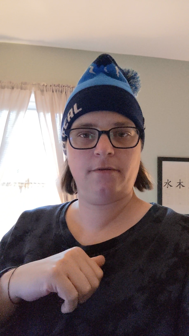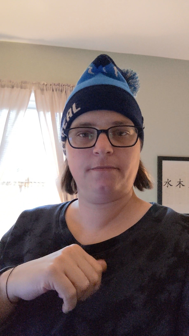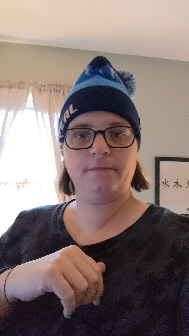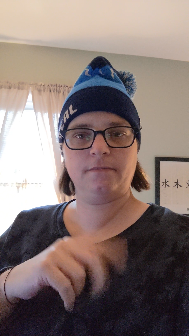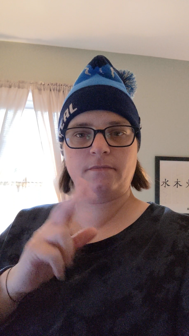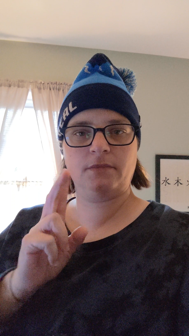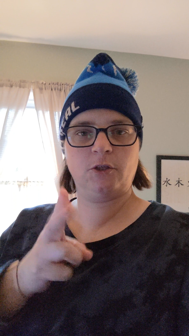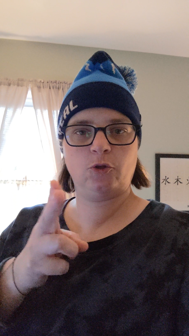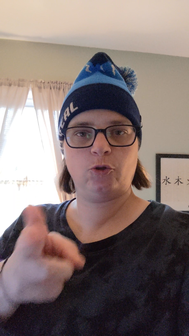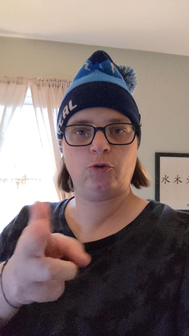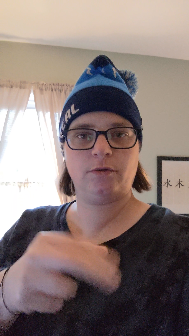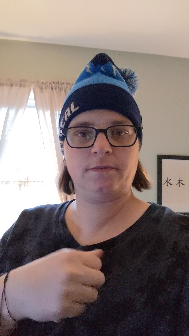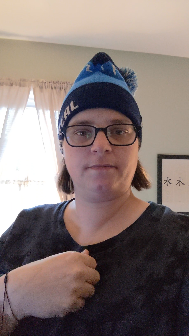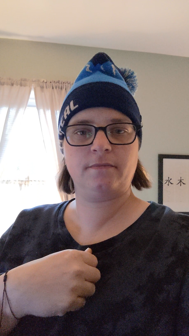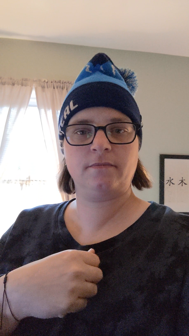hurry